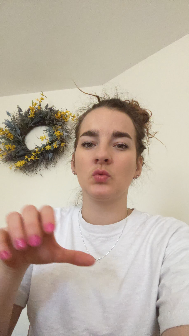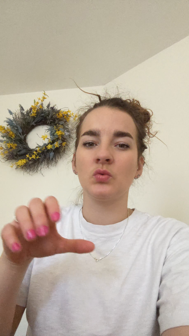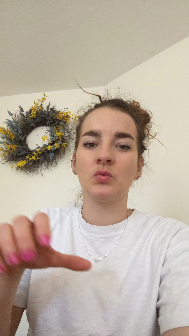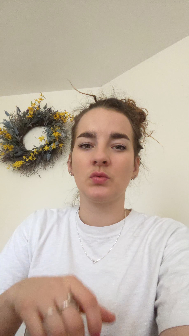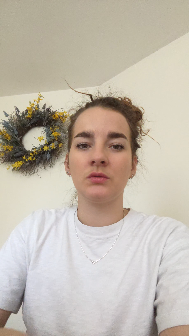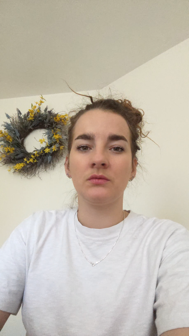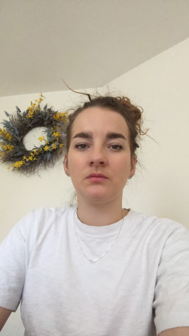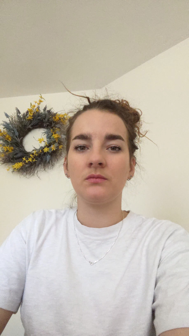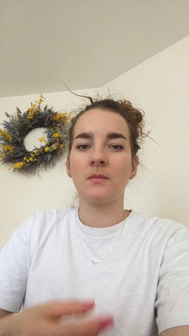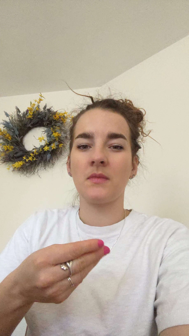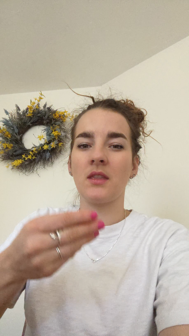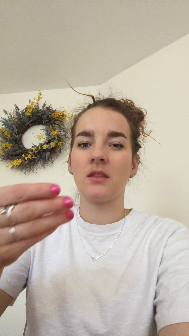buy